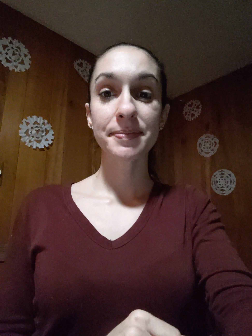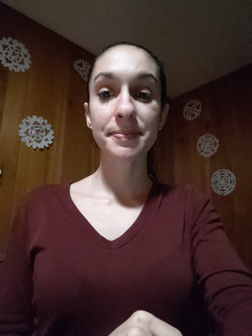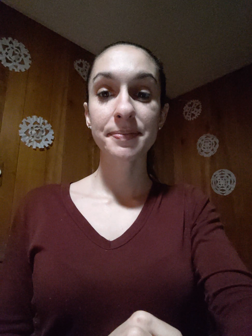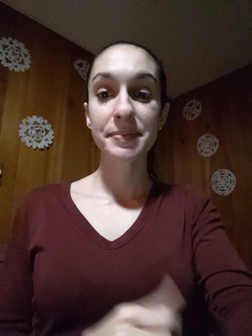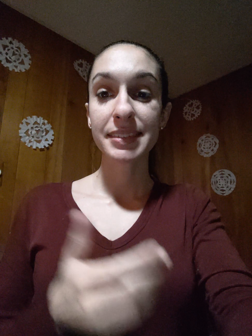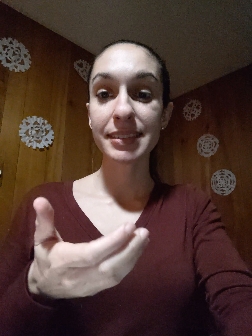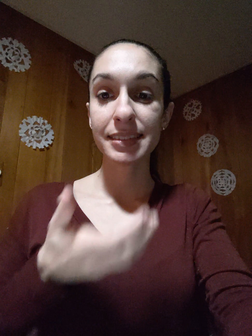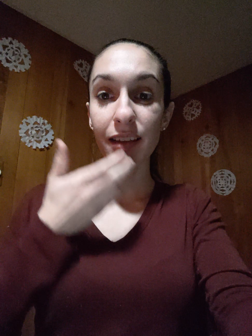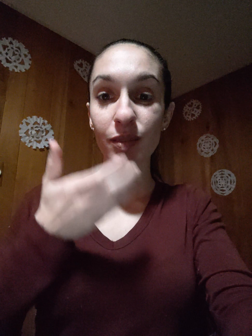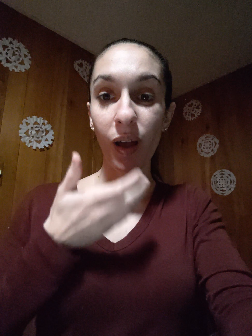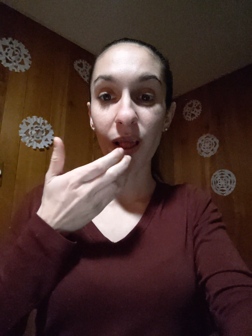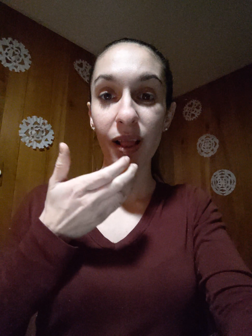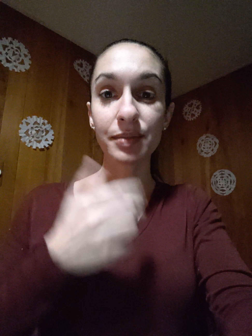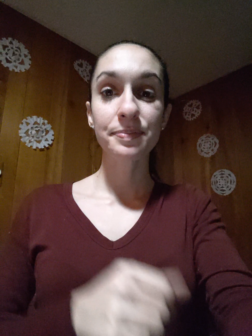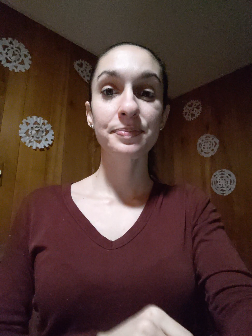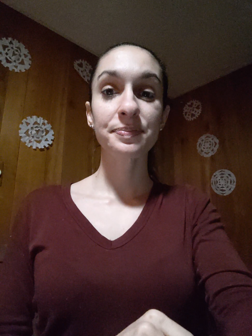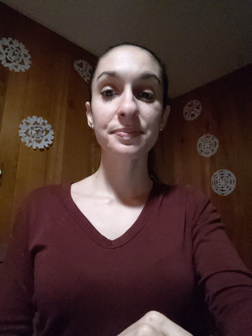cereal